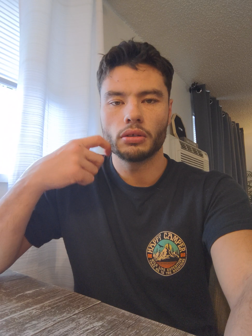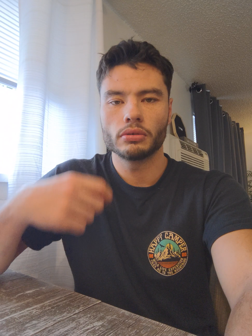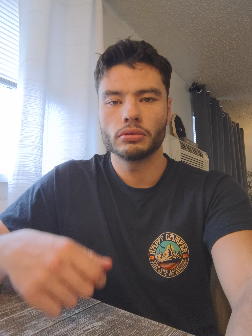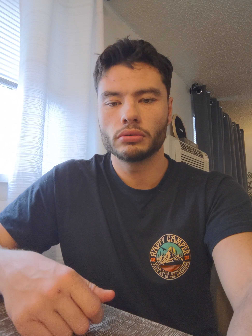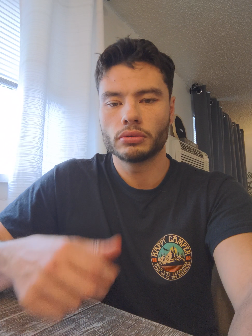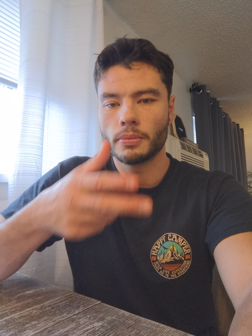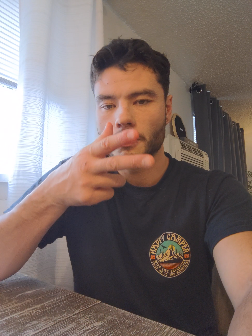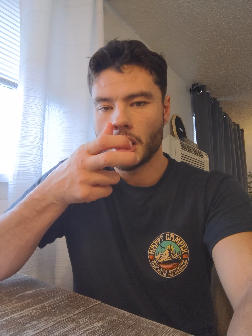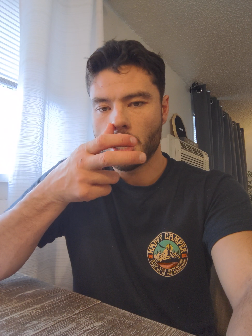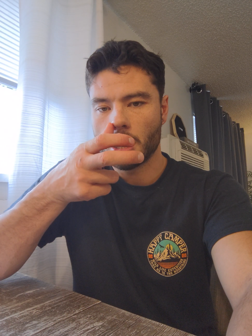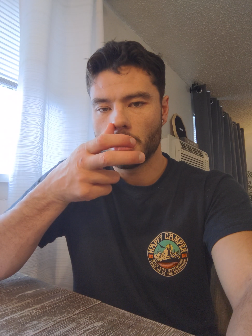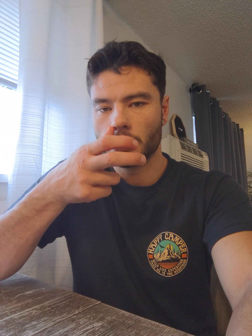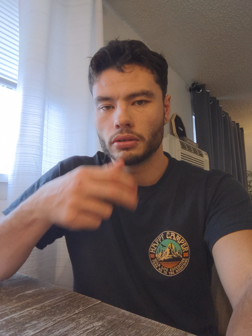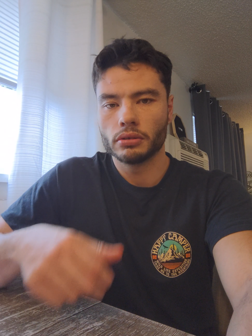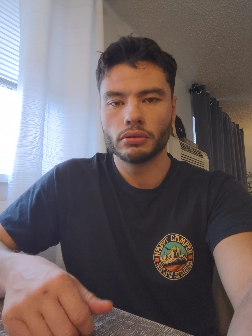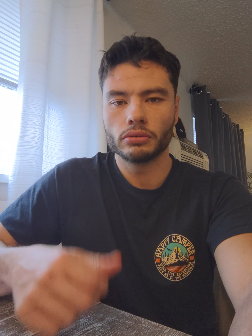bug